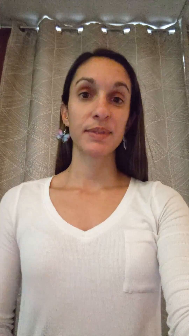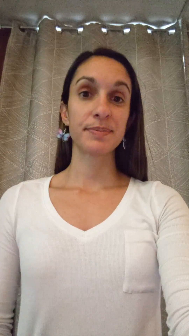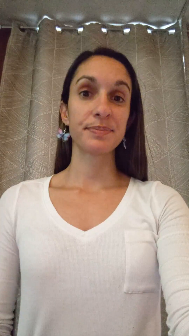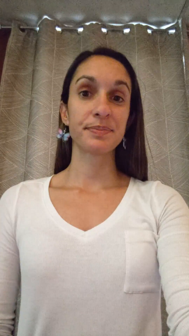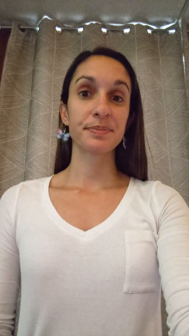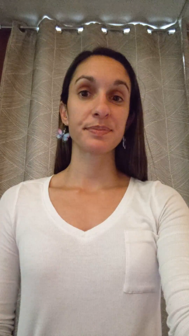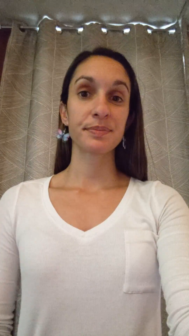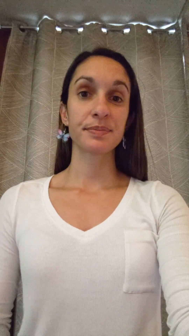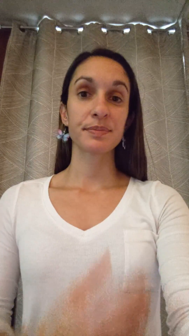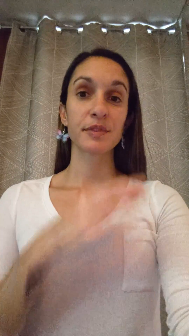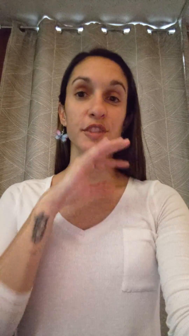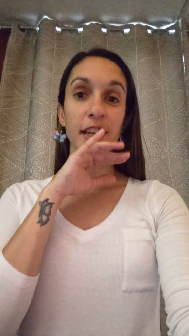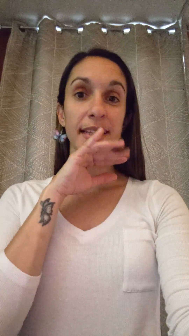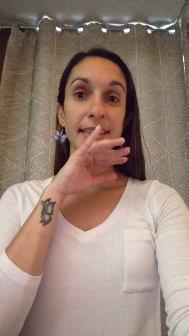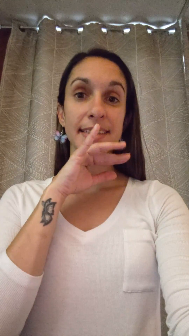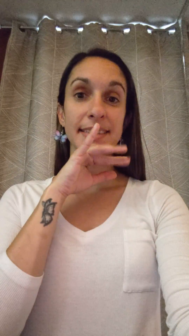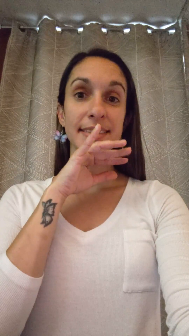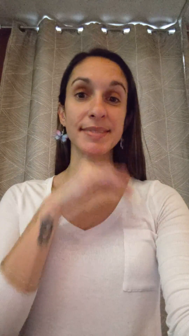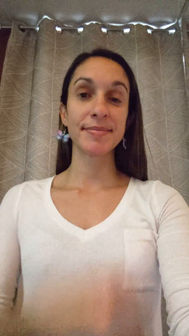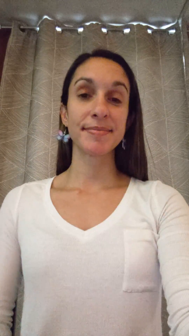naughty